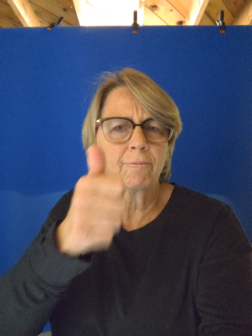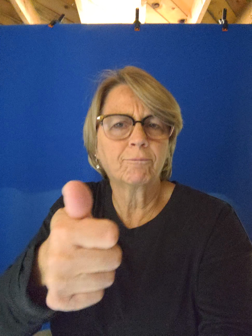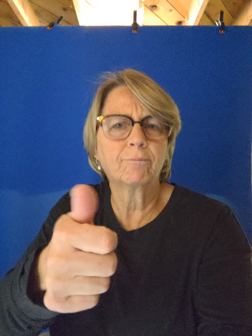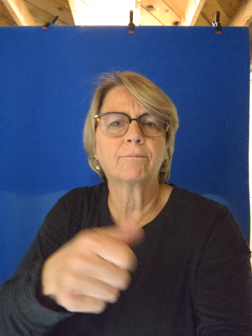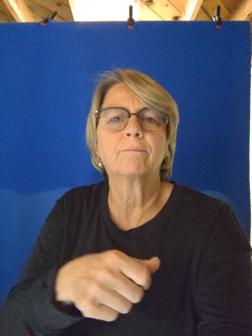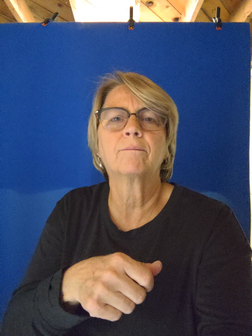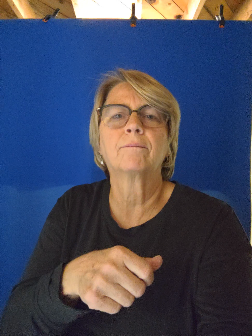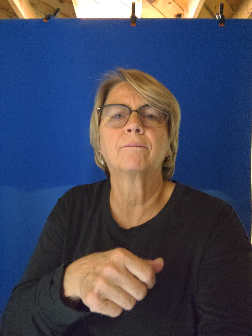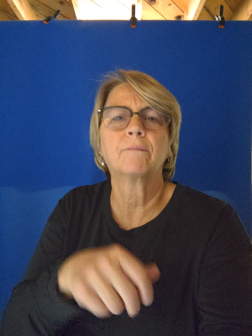yourself